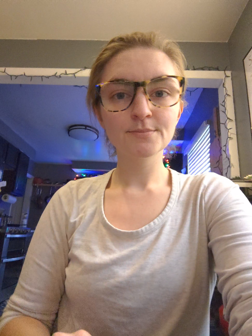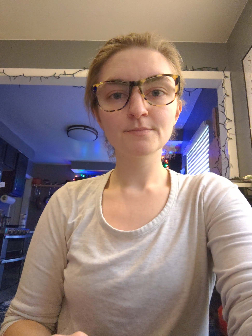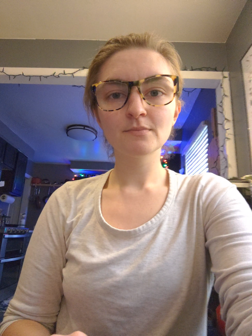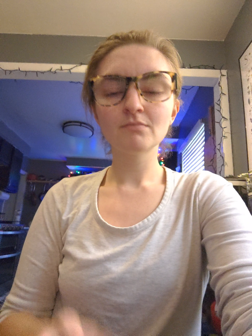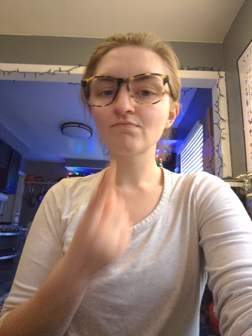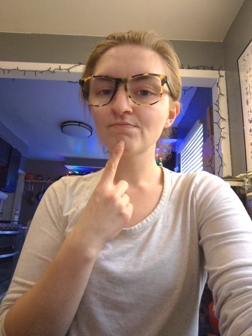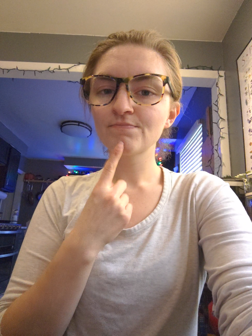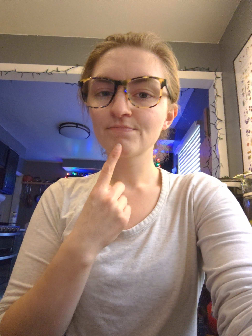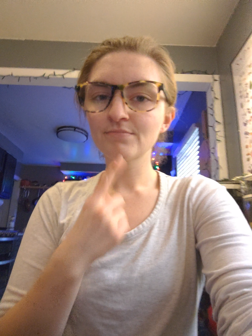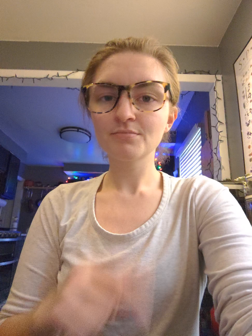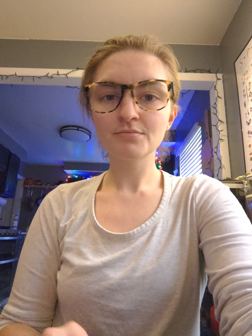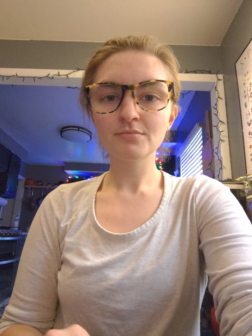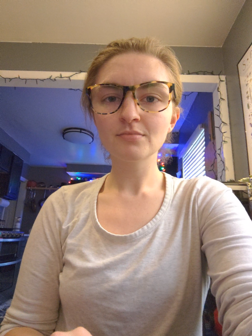chin